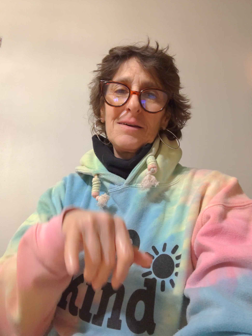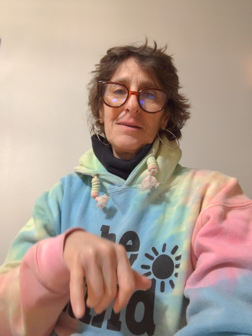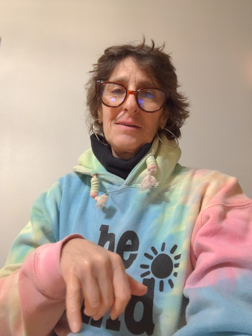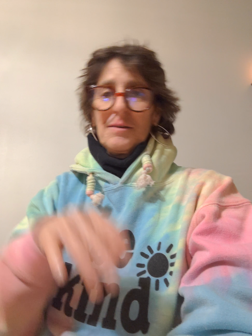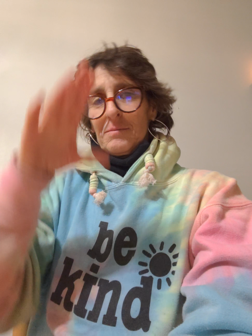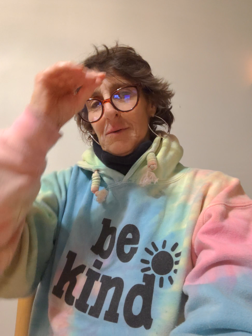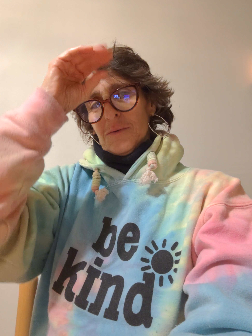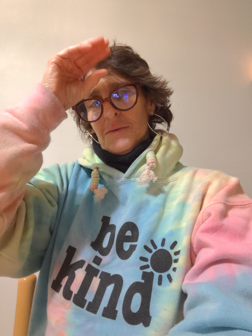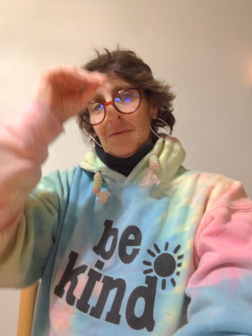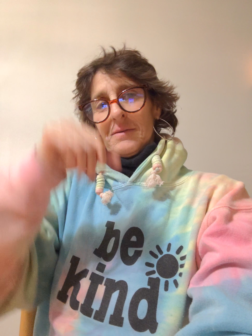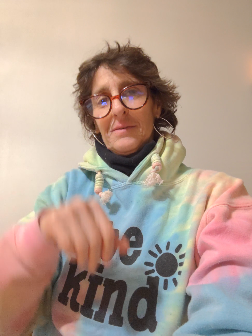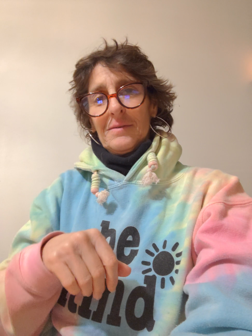boy